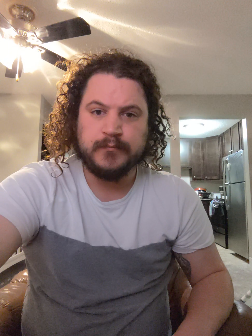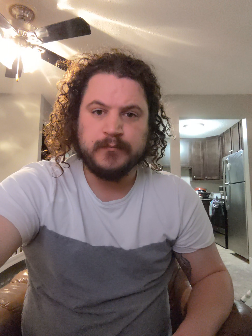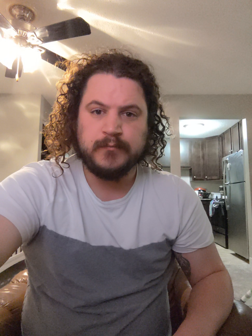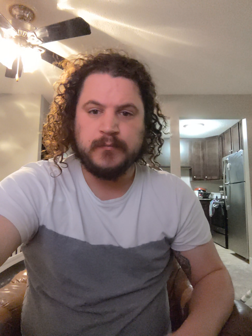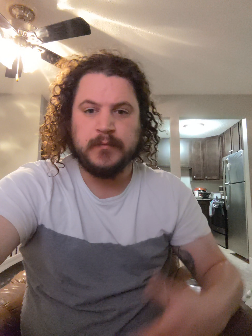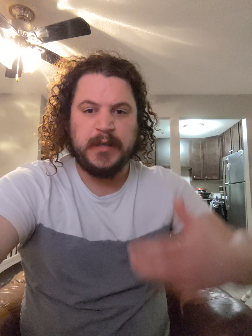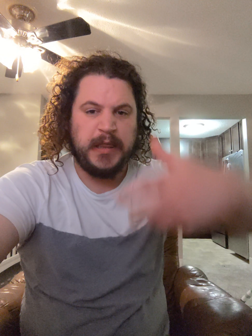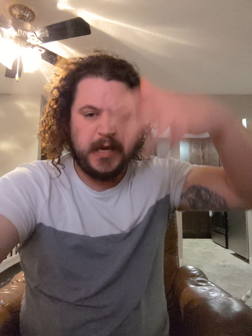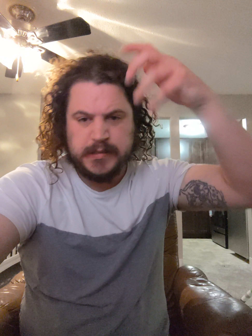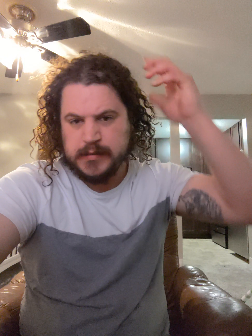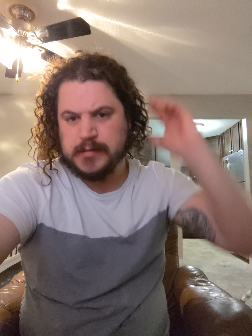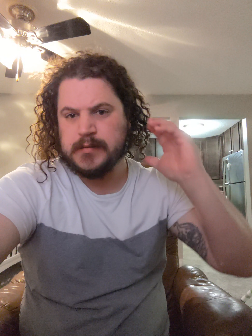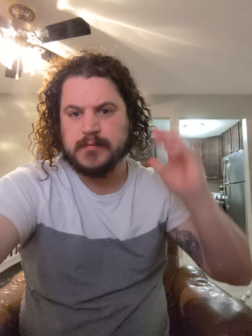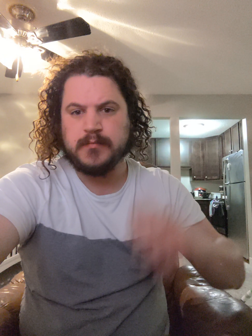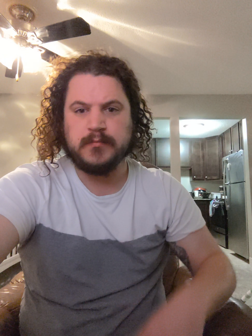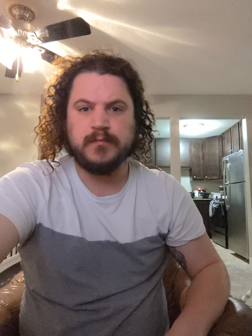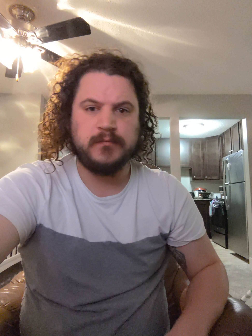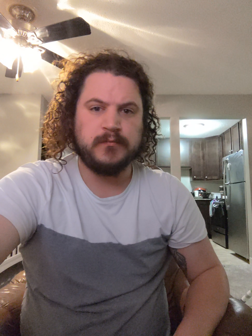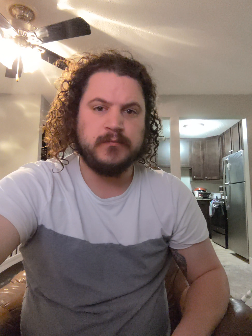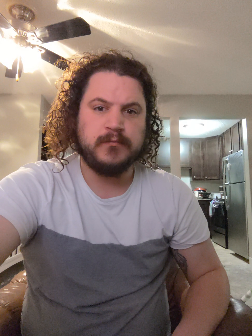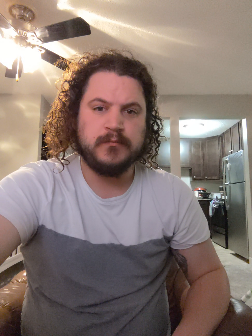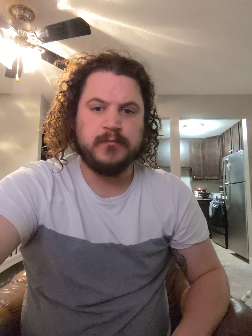lion